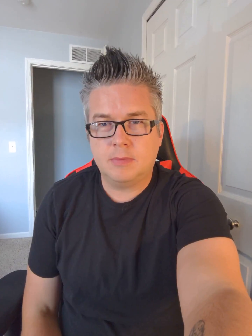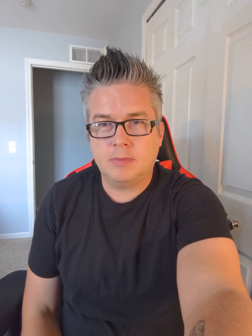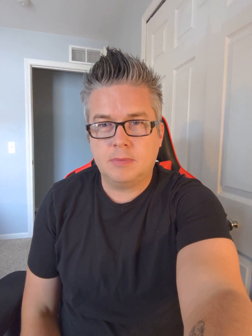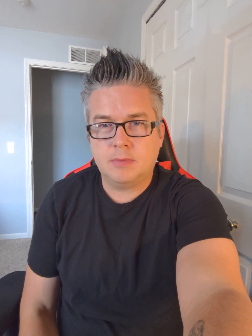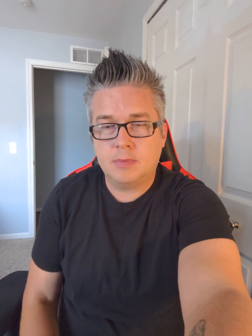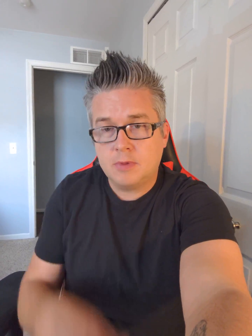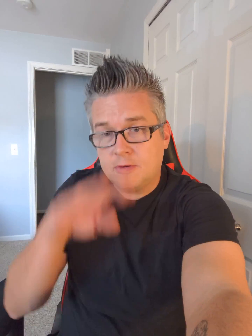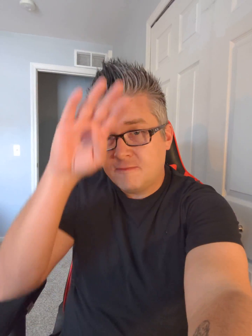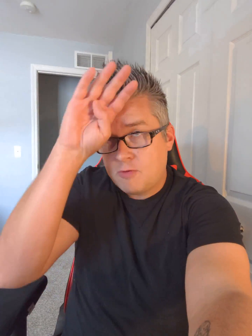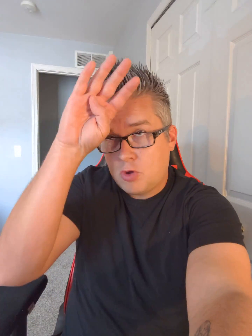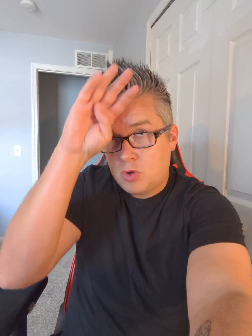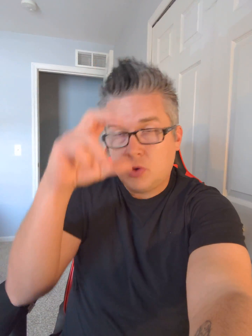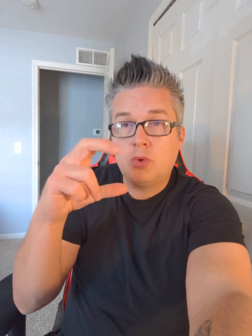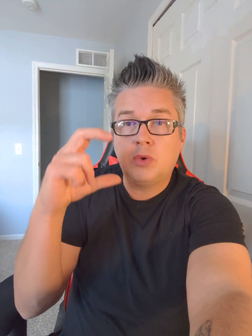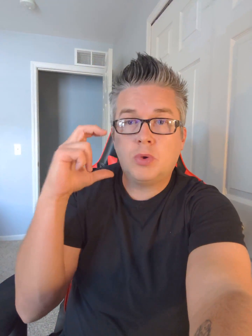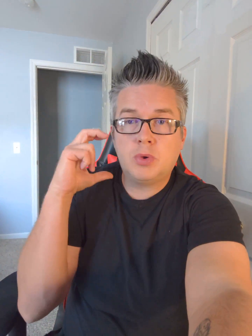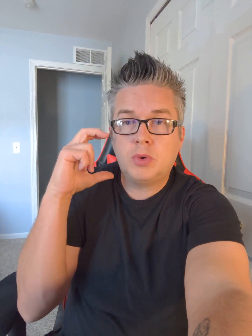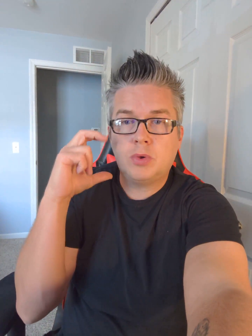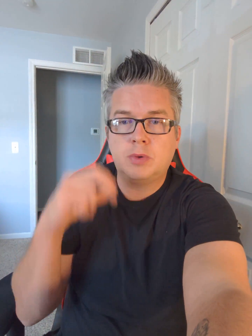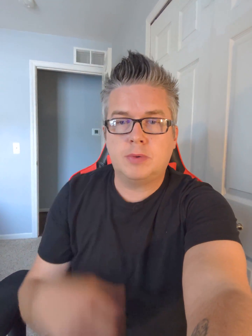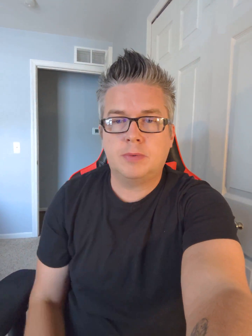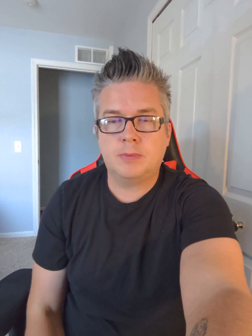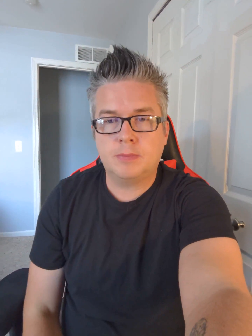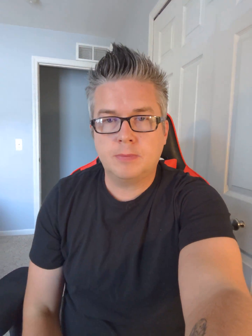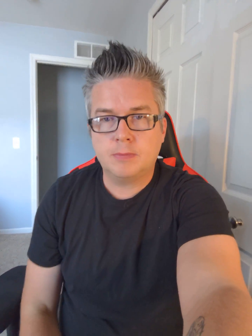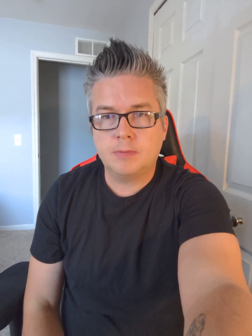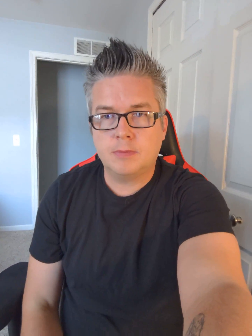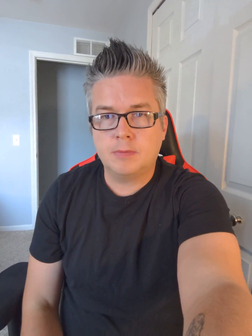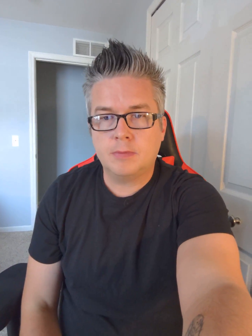fire truck